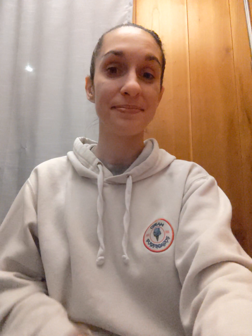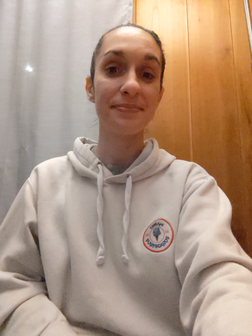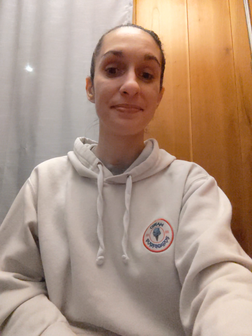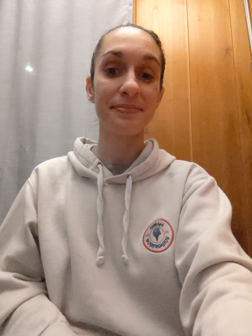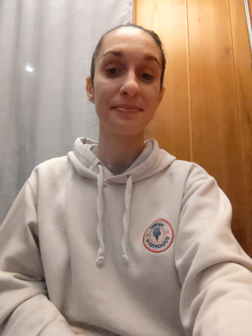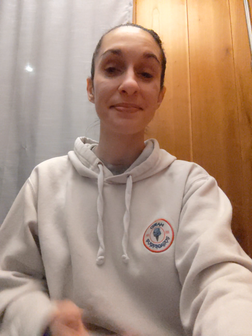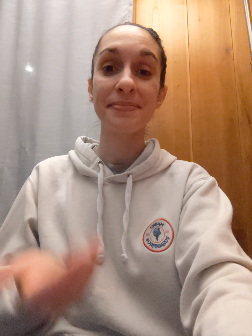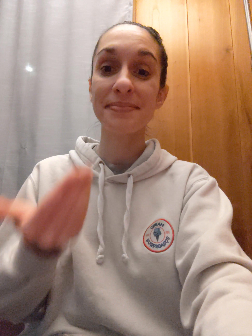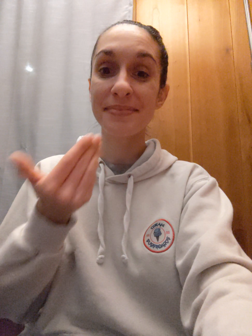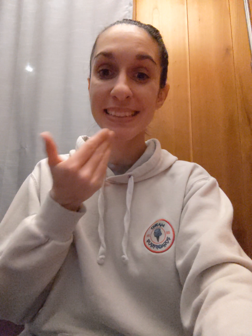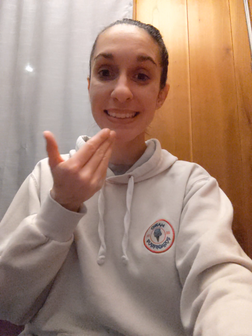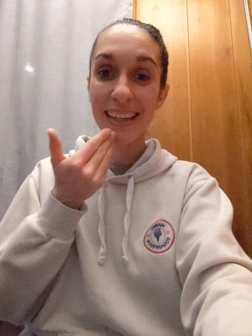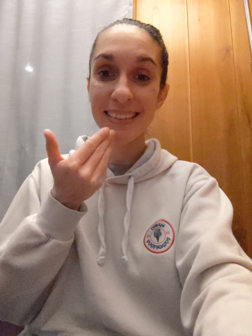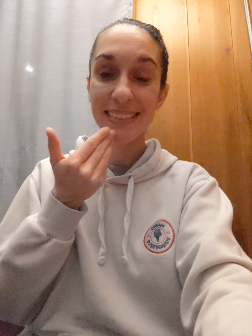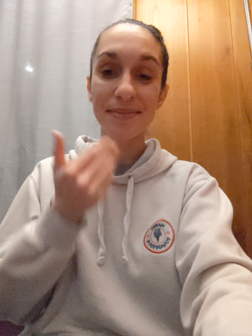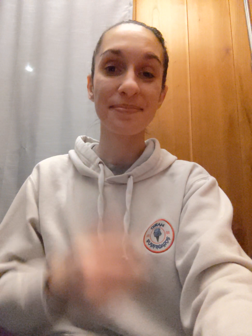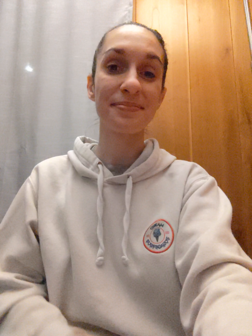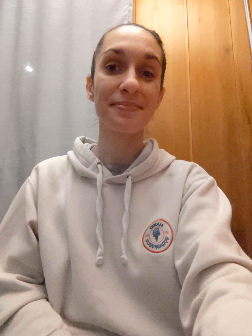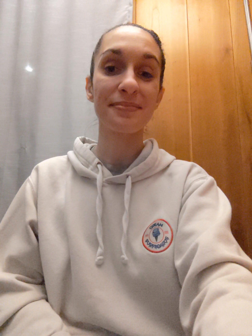pizza